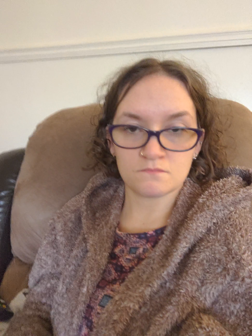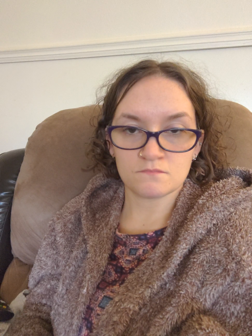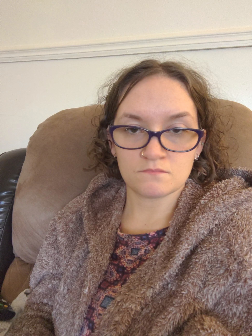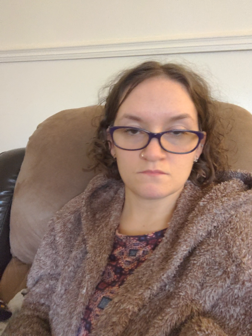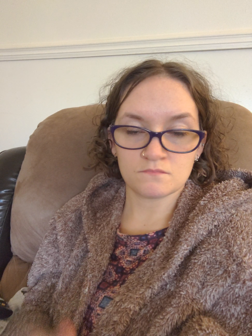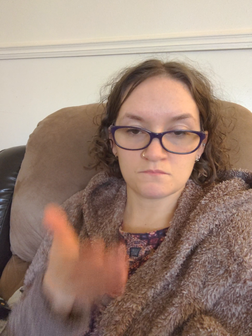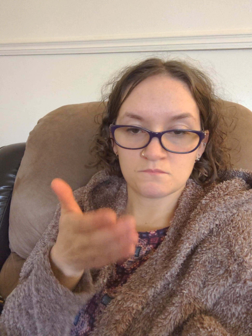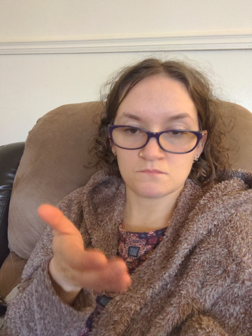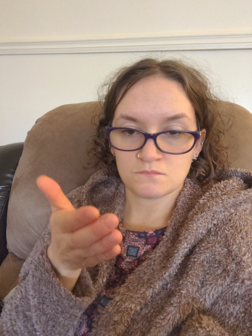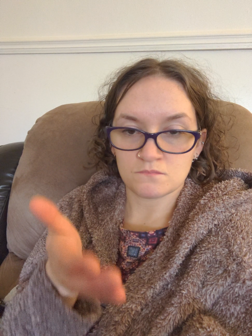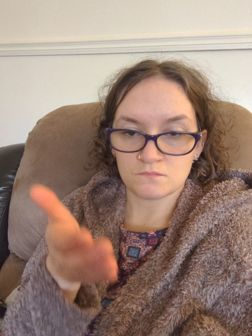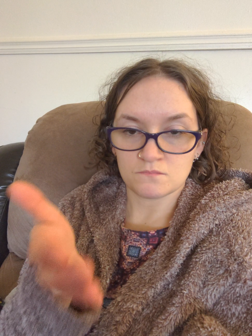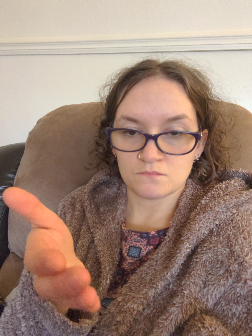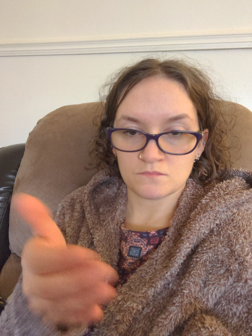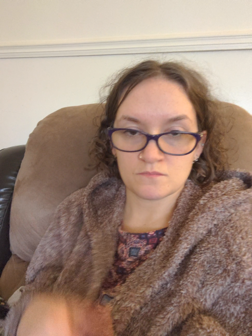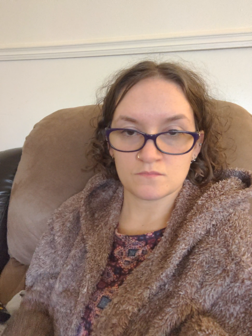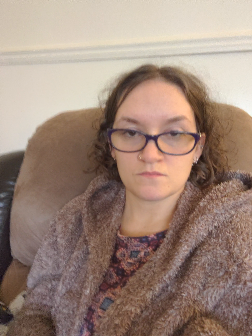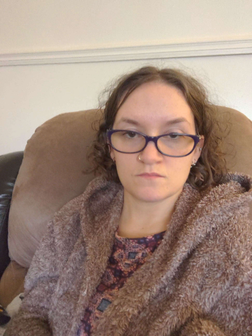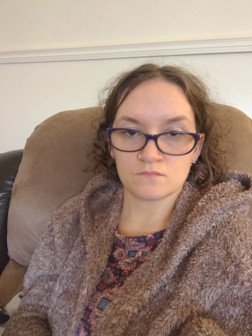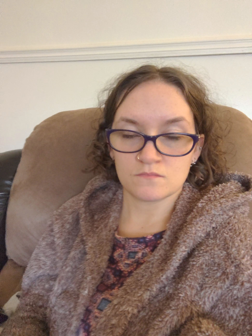boat